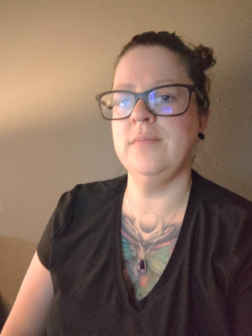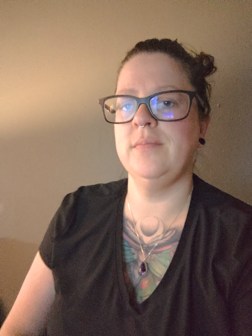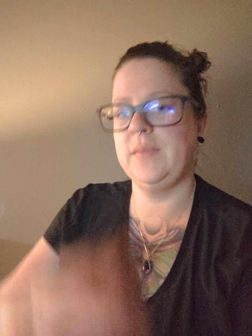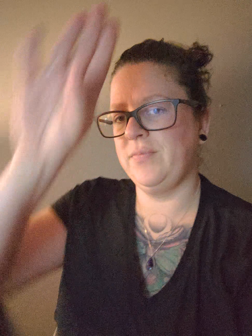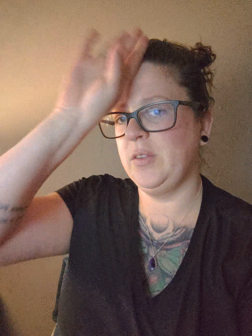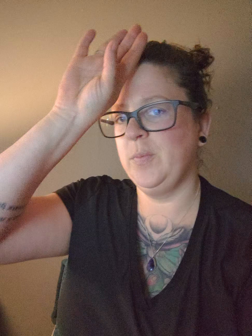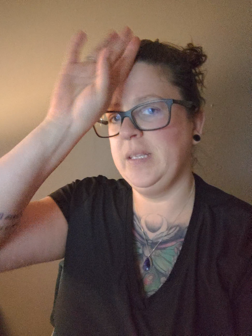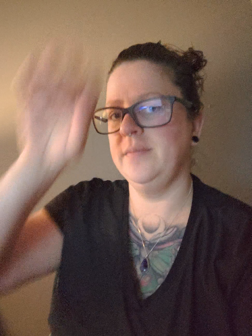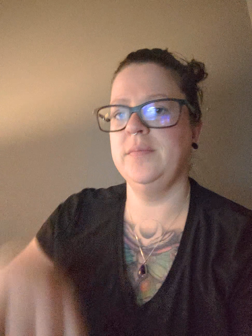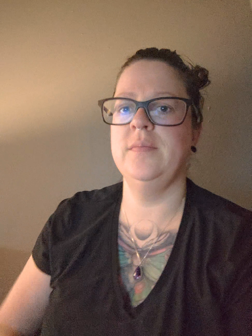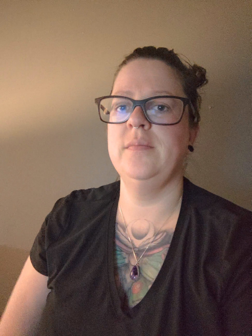fireman